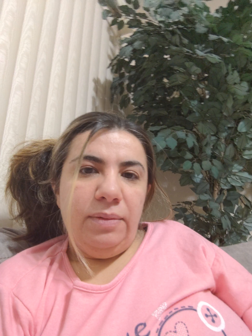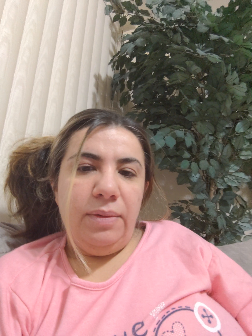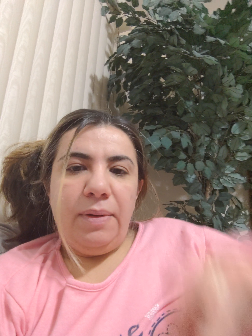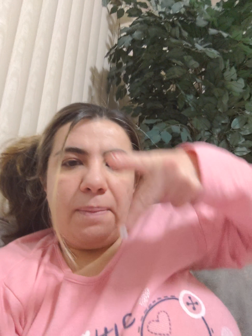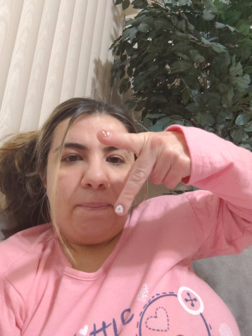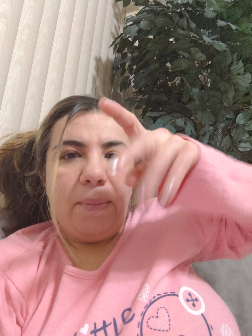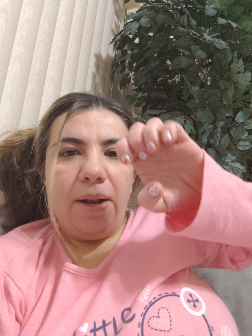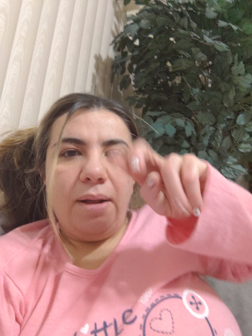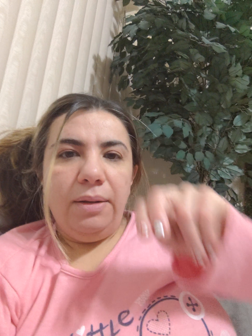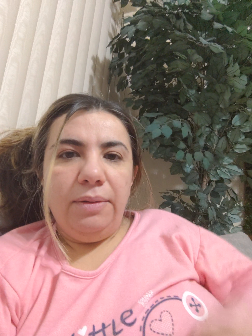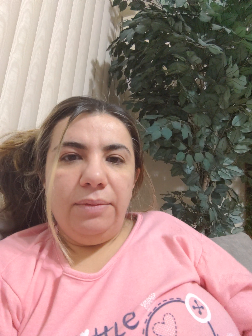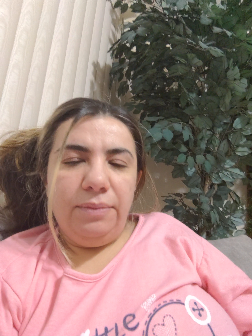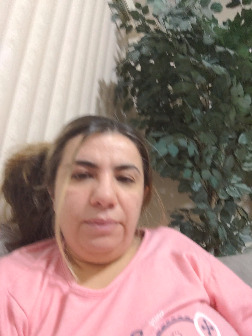pen